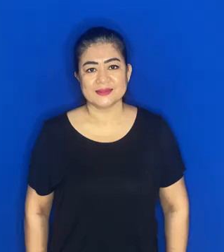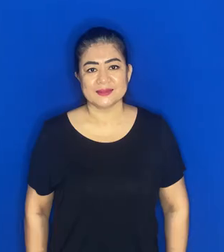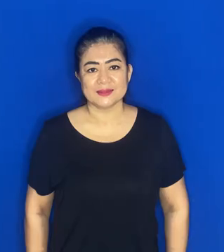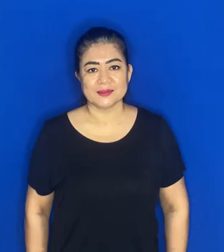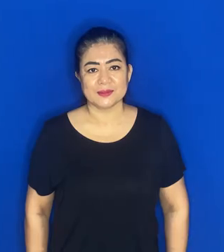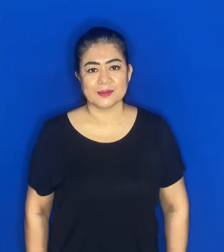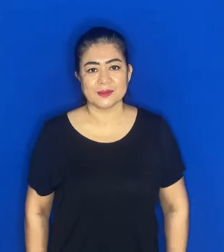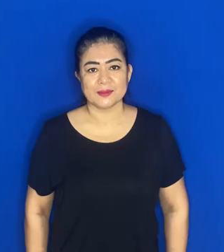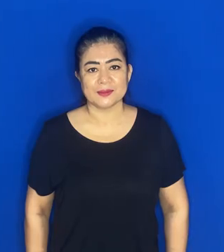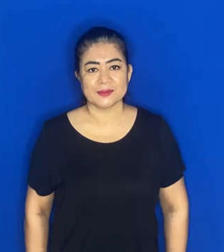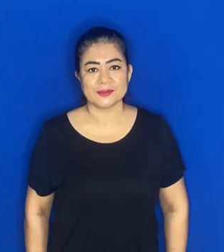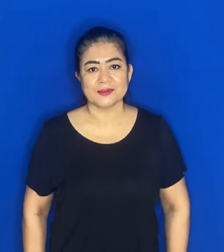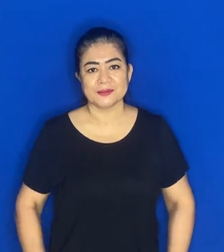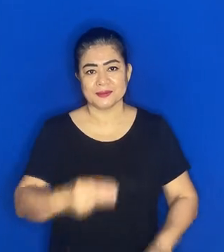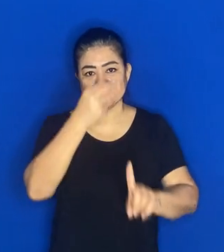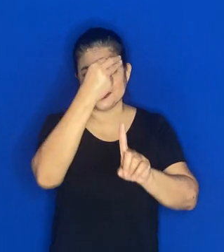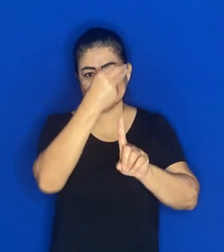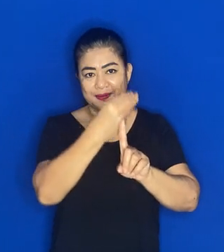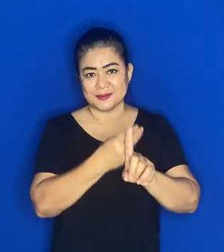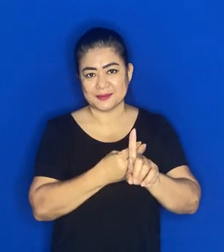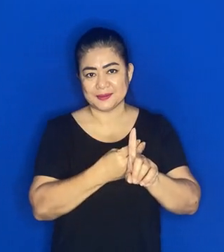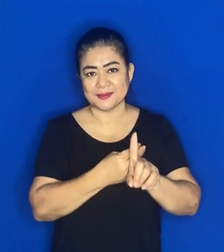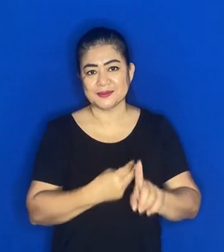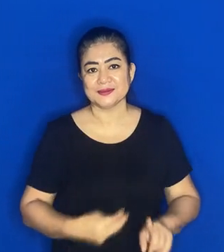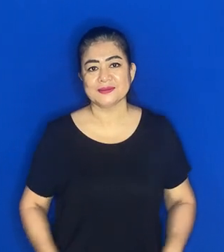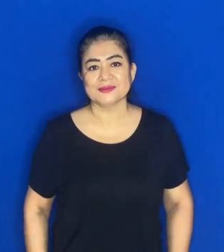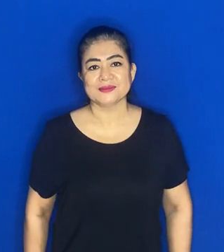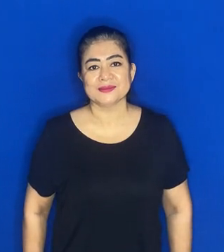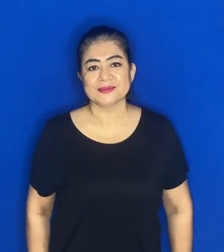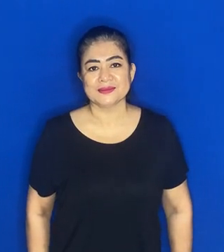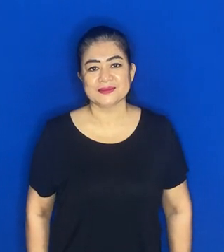march